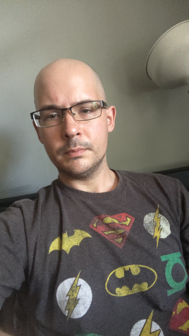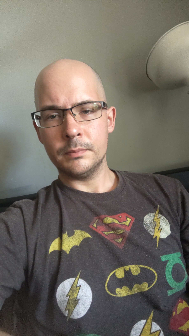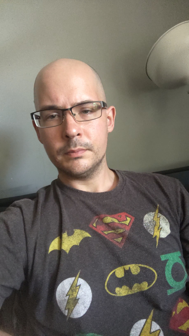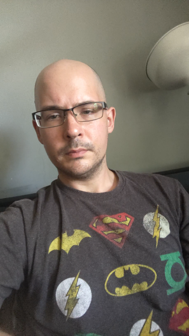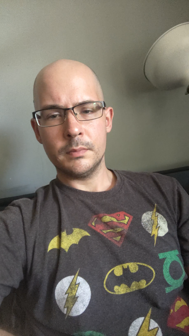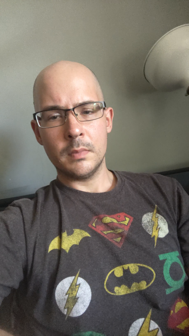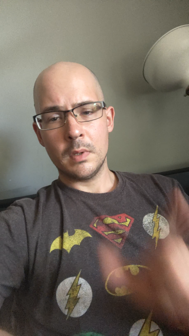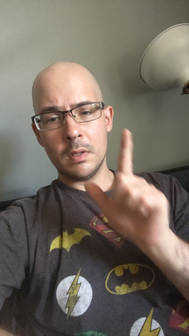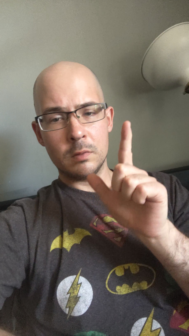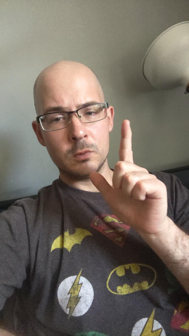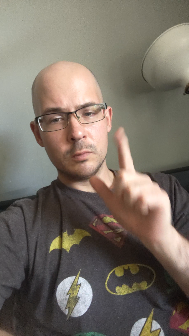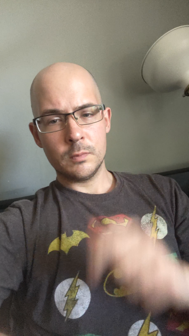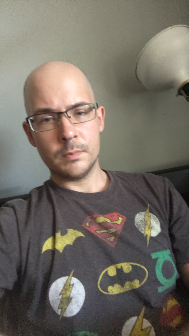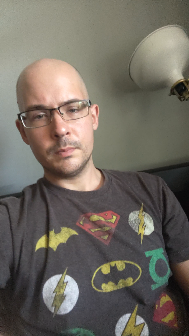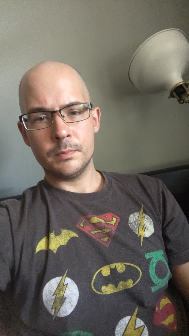lunch